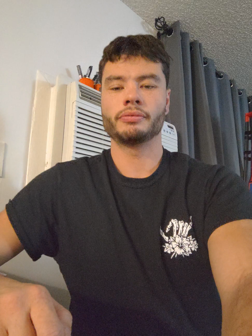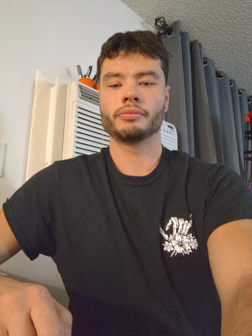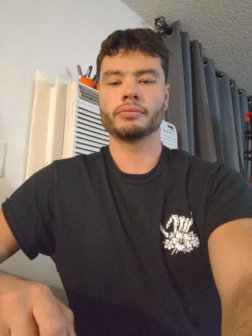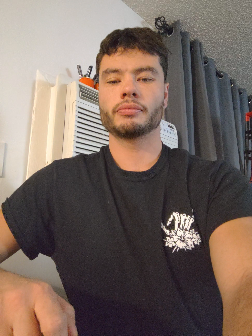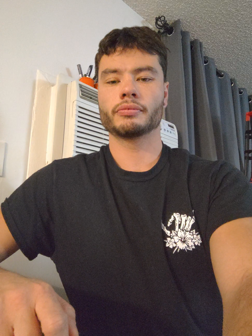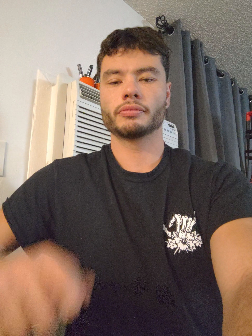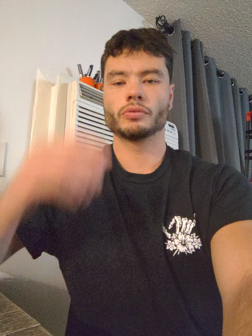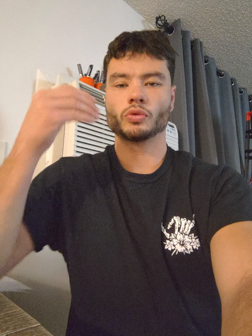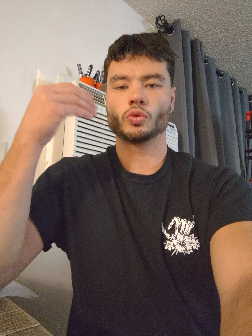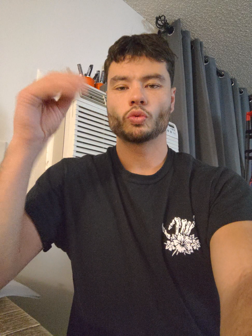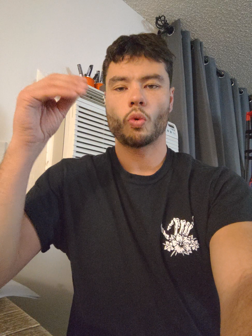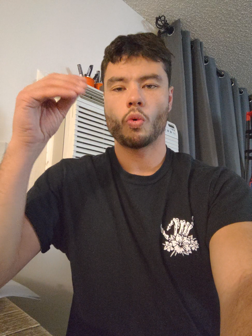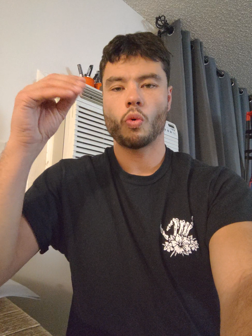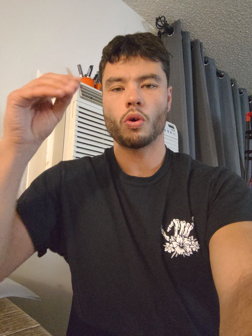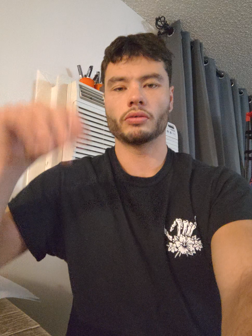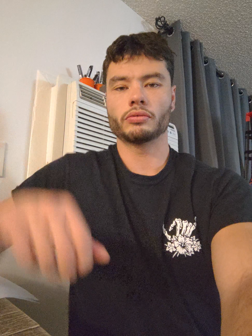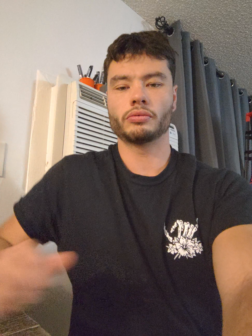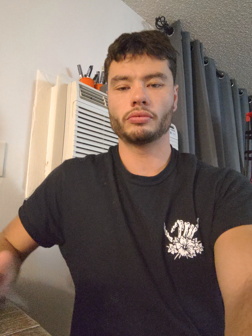store